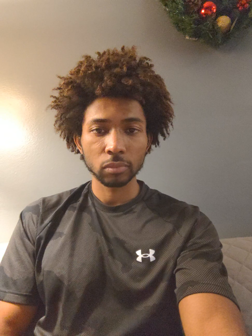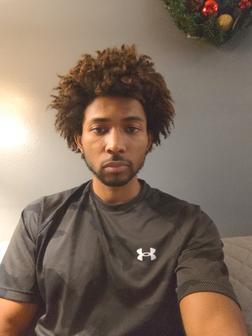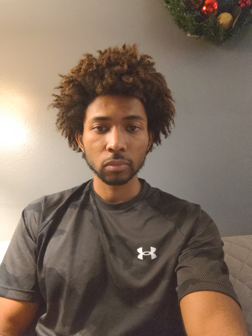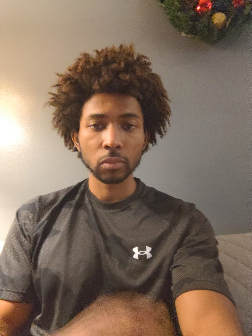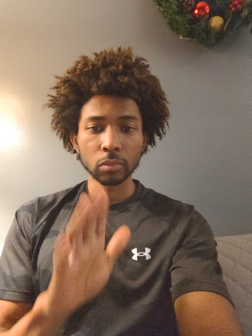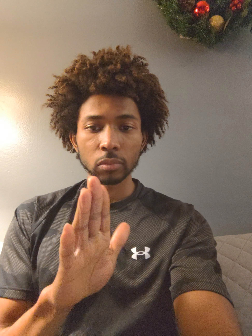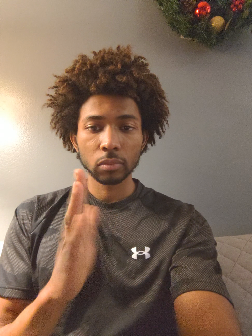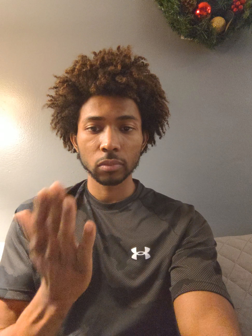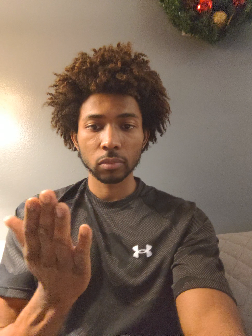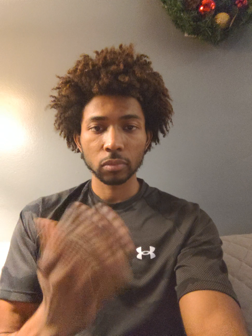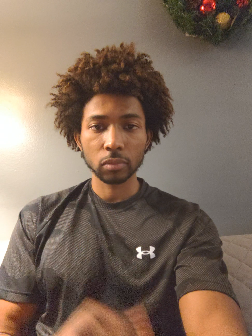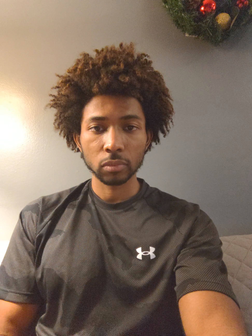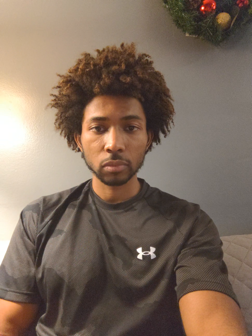book